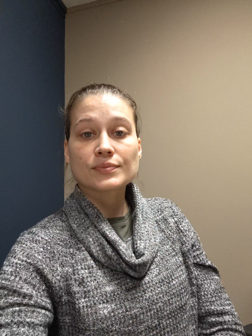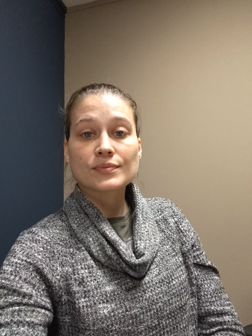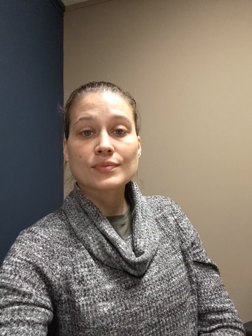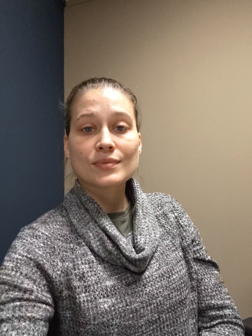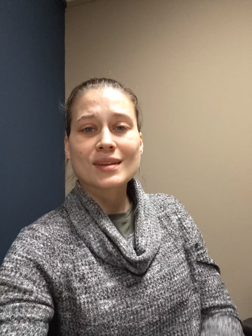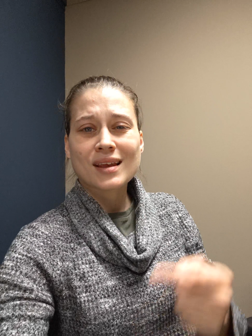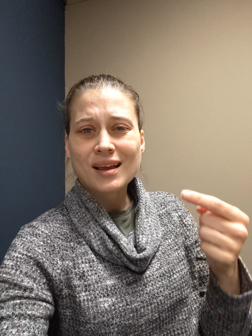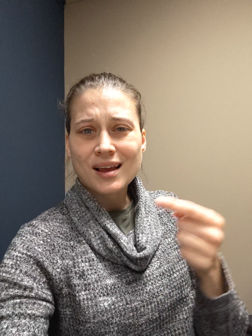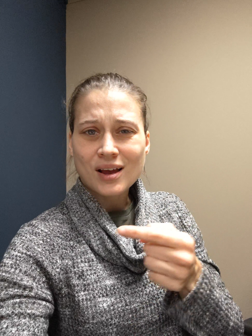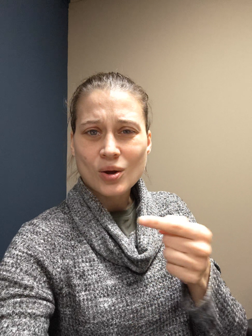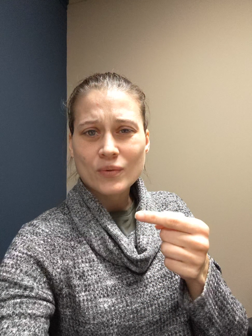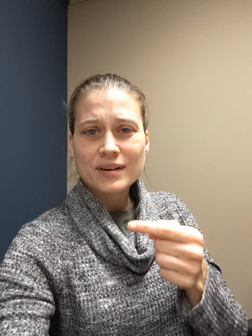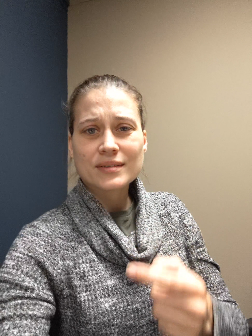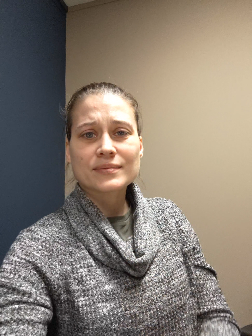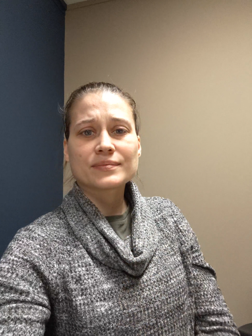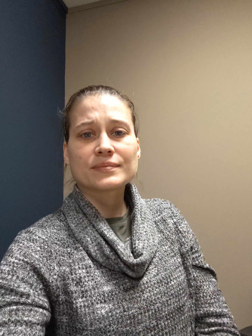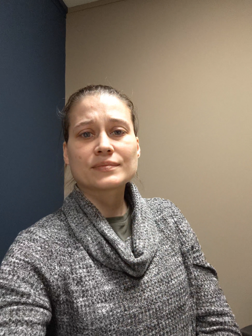owie